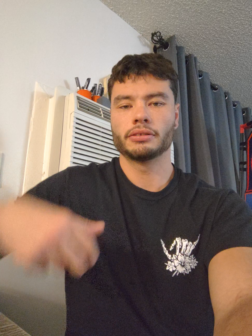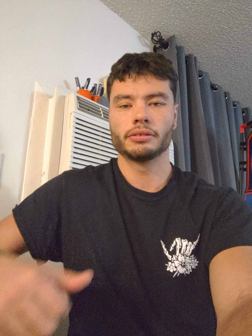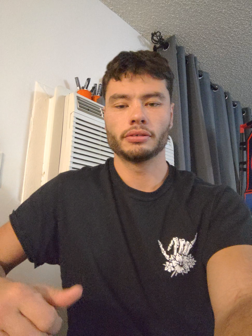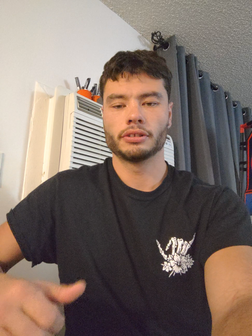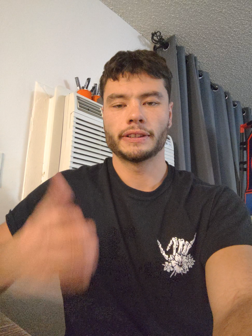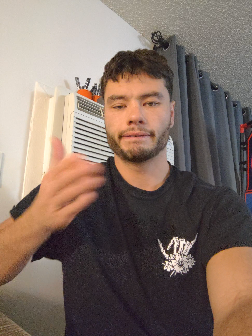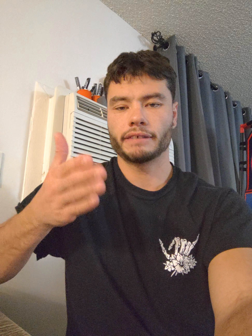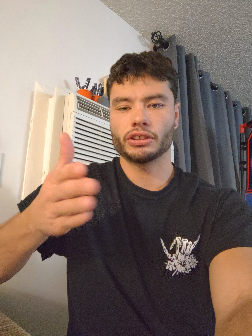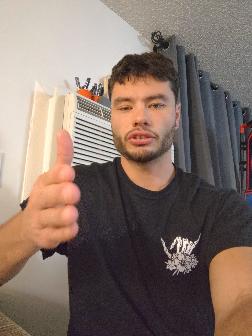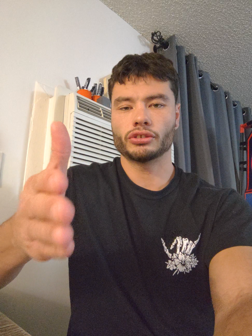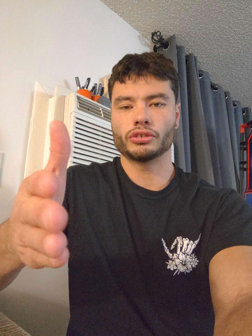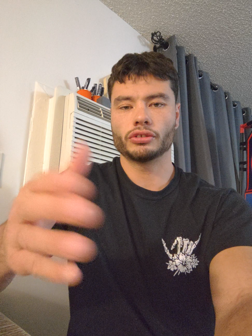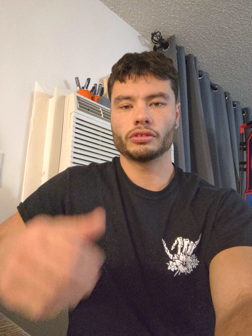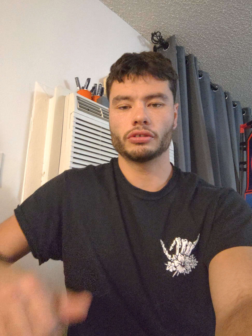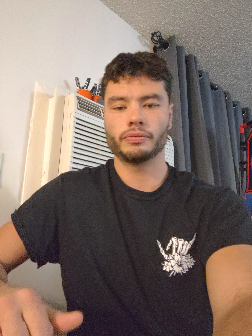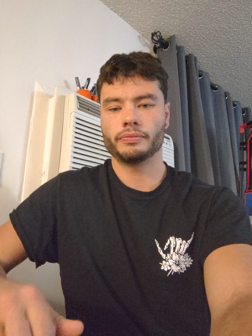fish